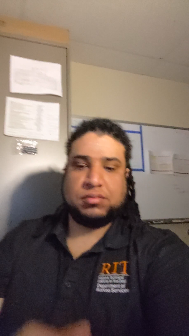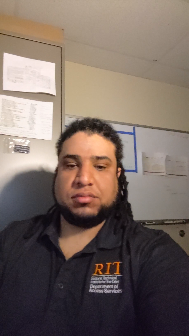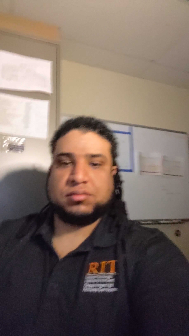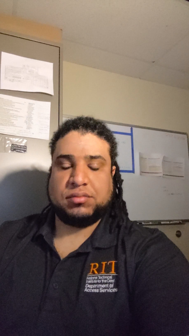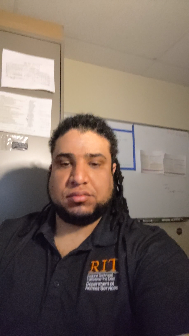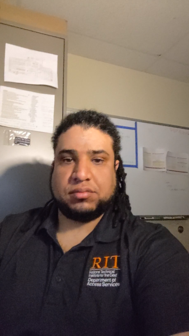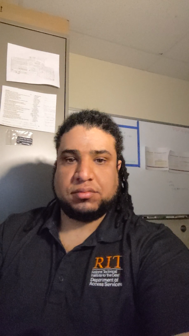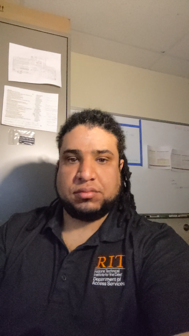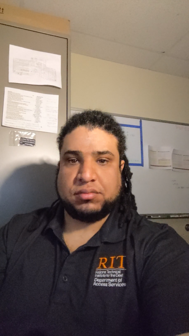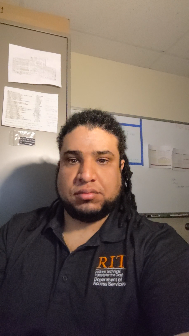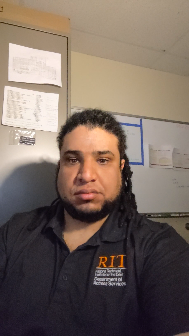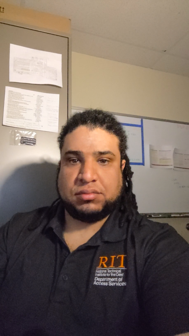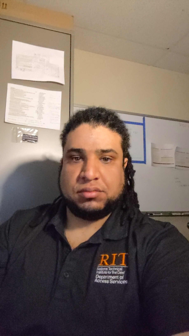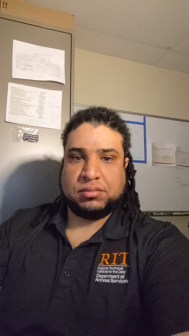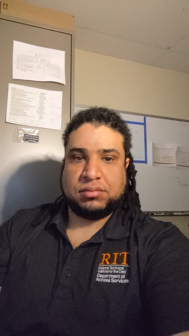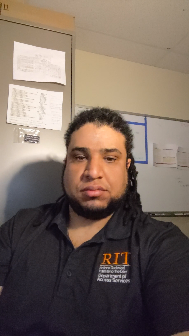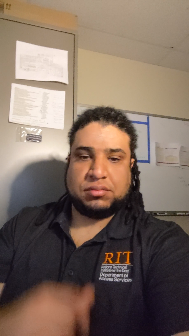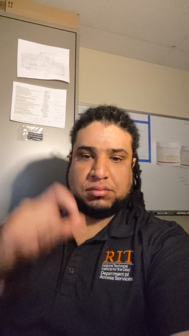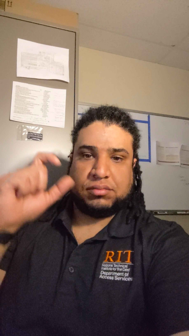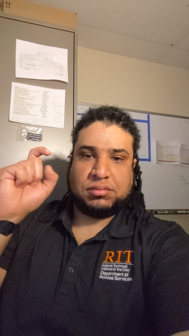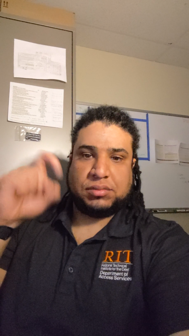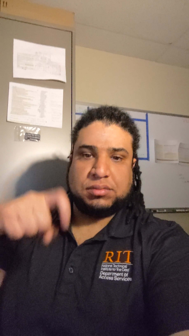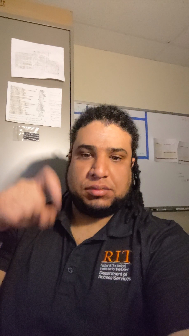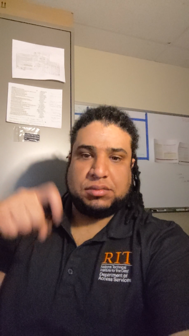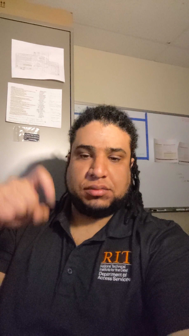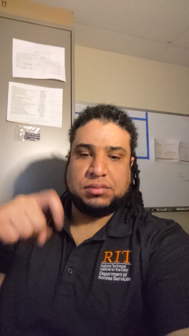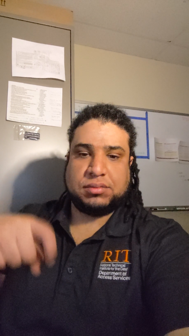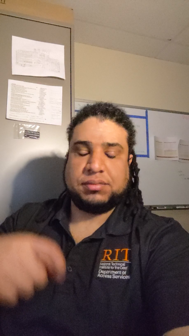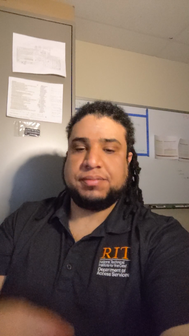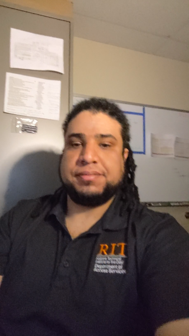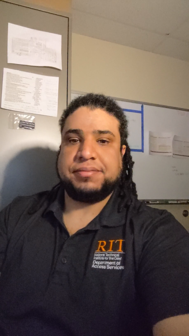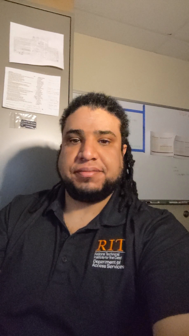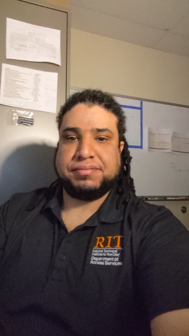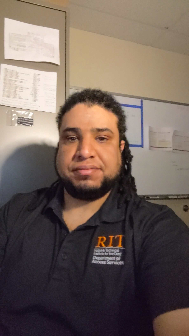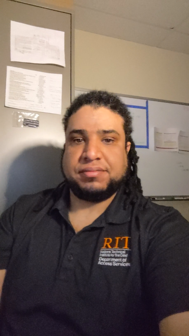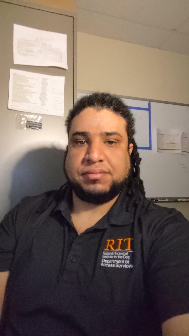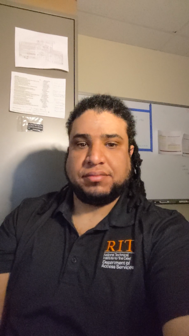need